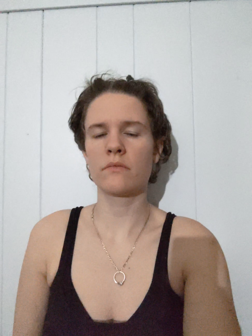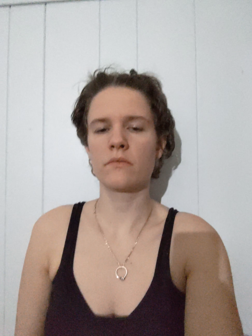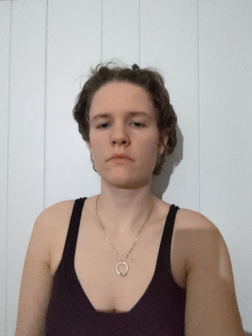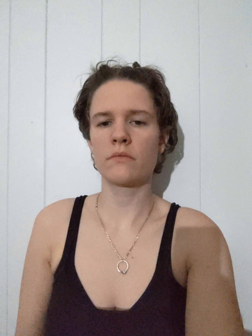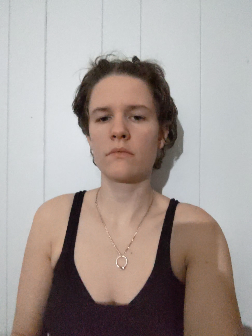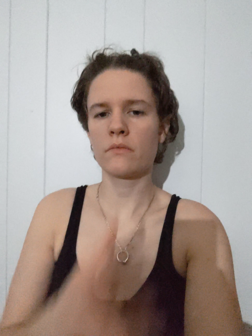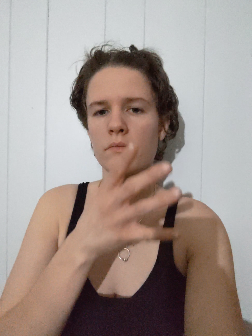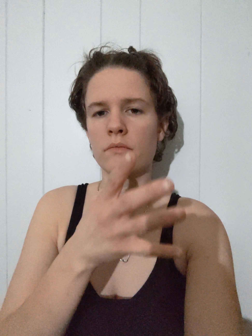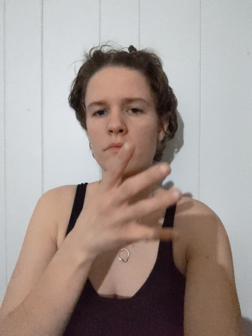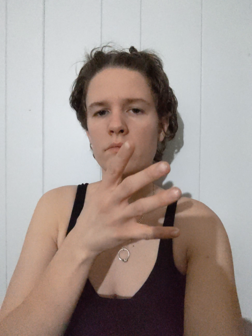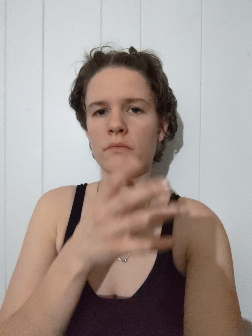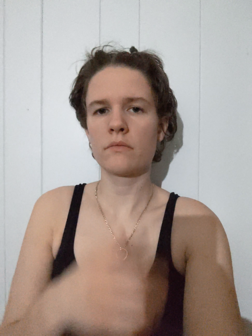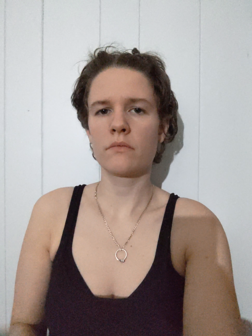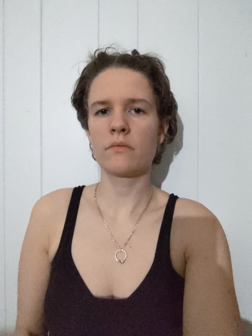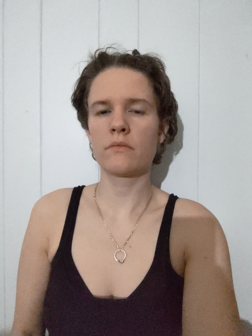mom